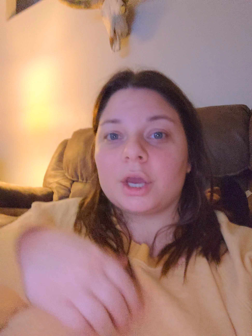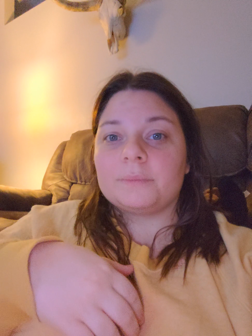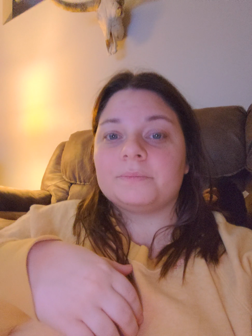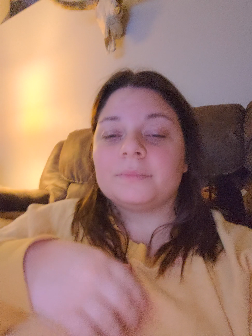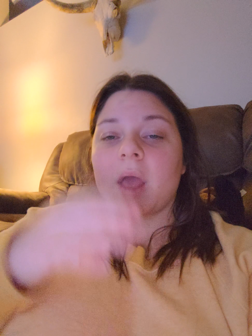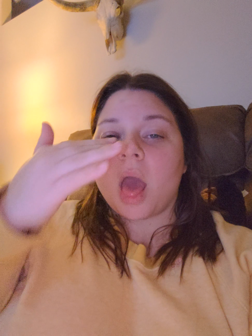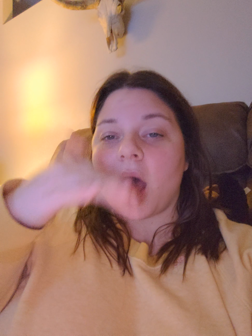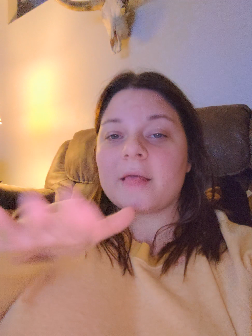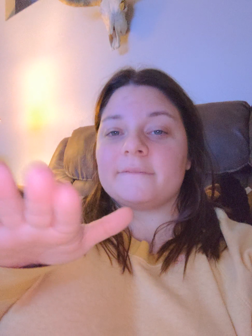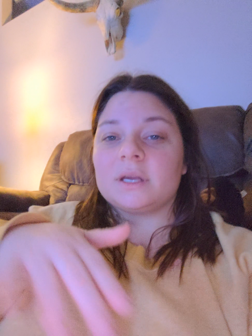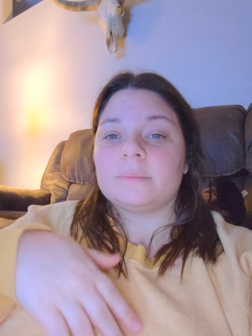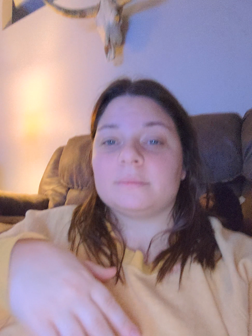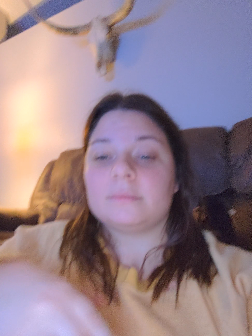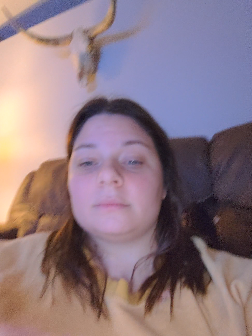elephant